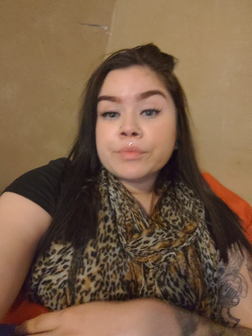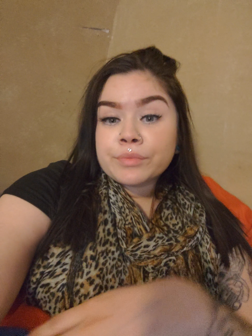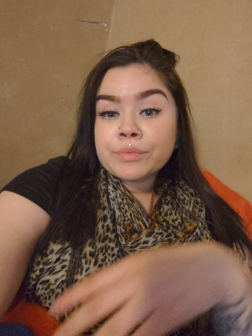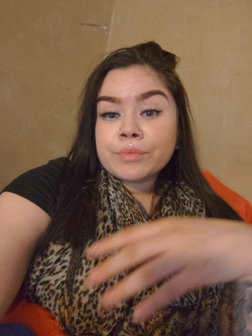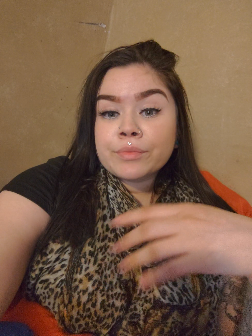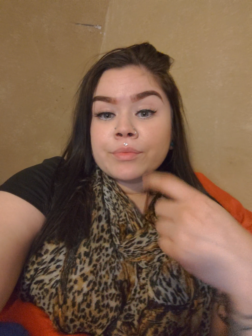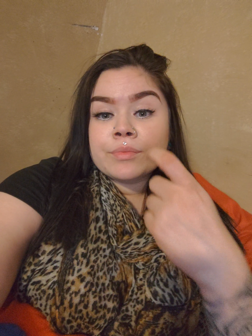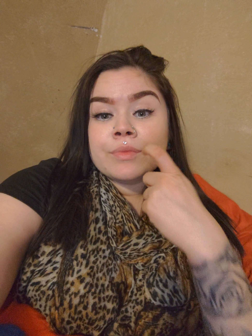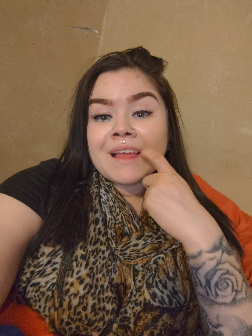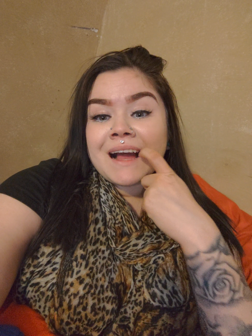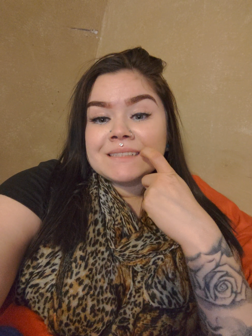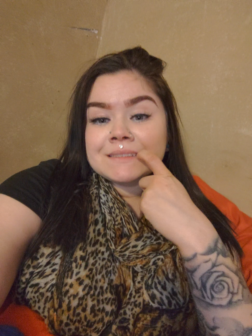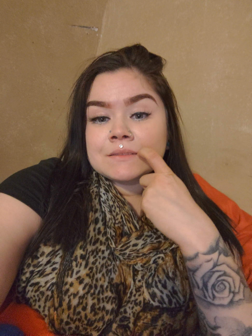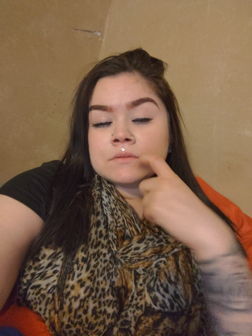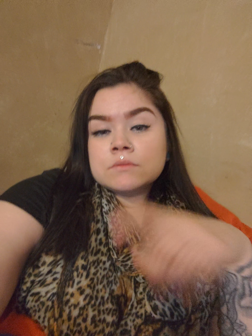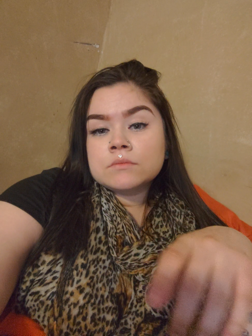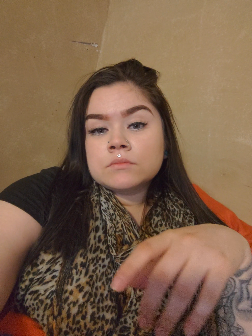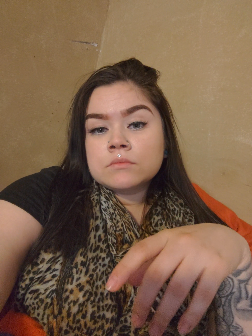window